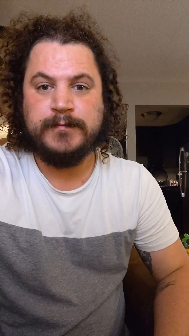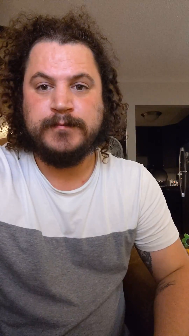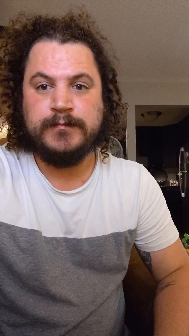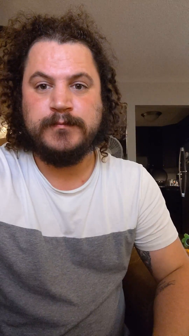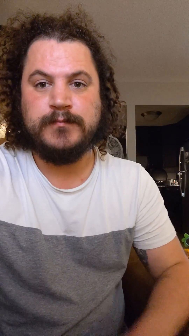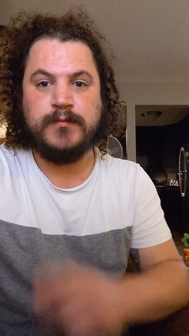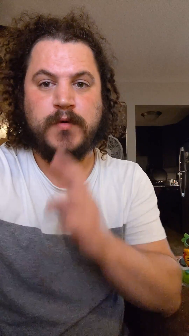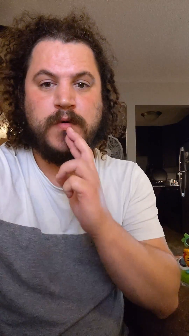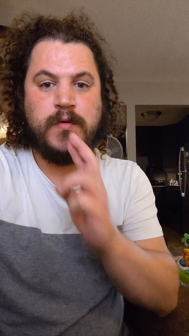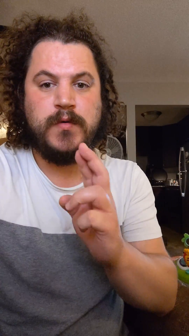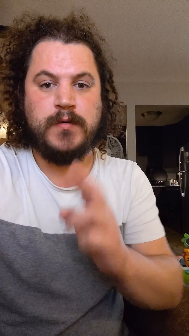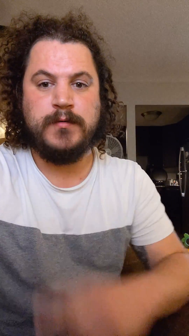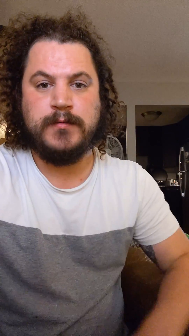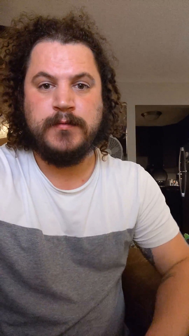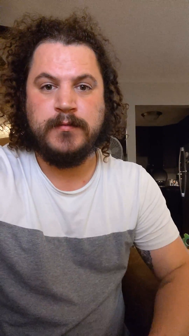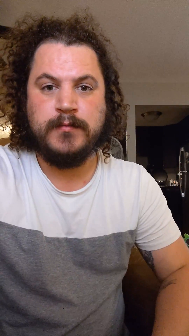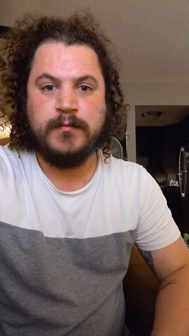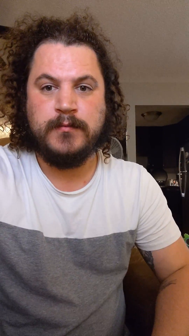are